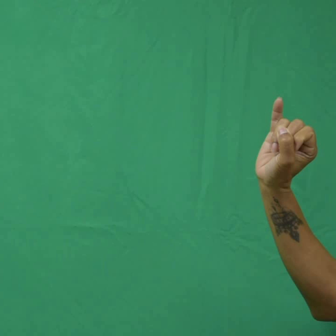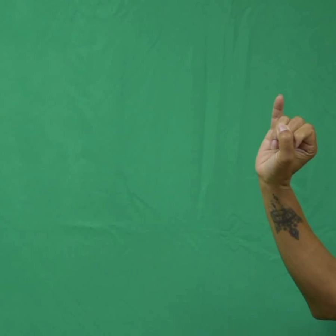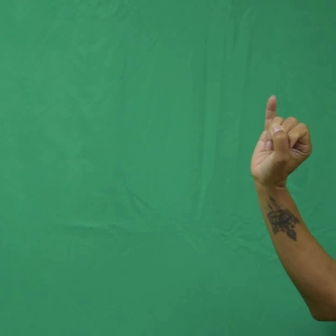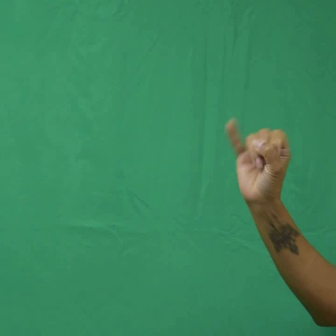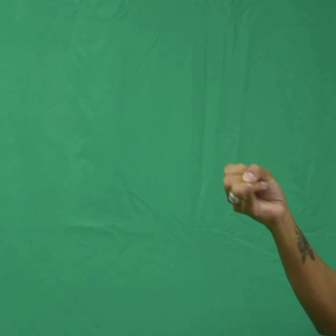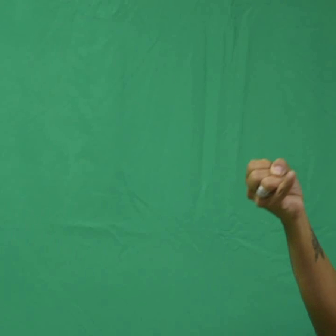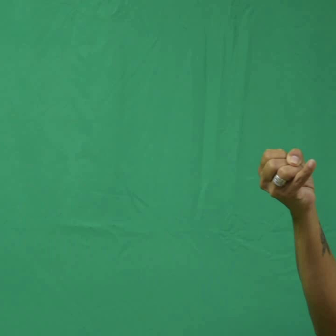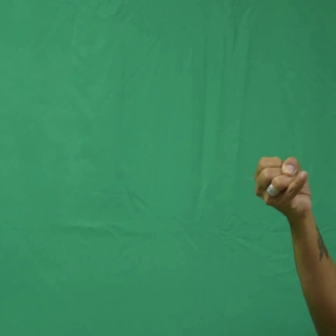J